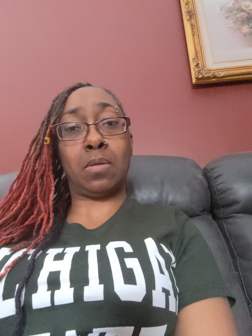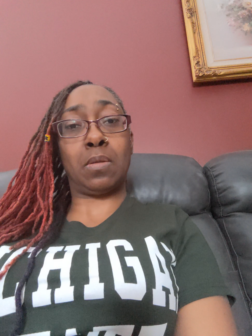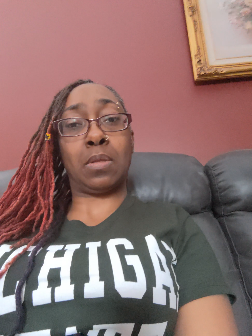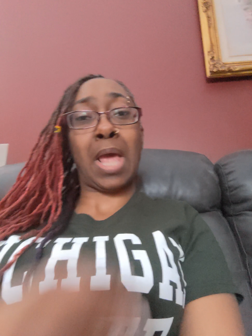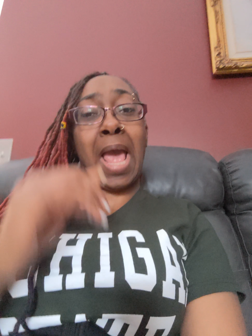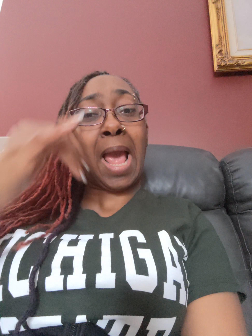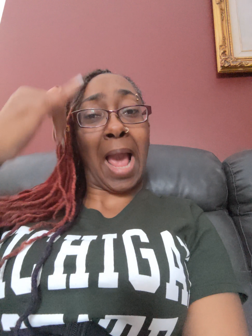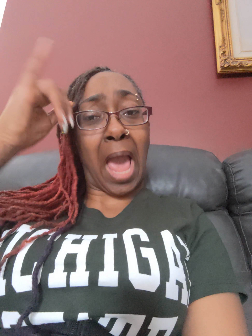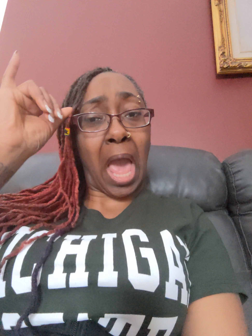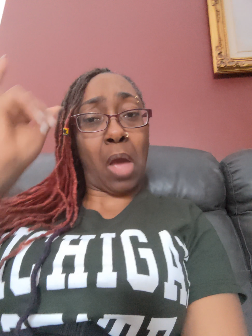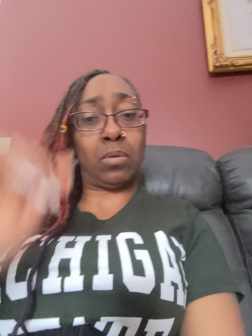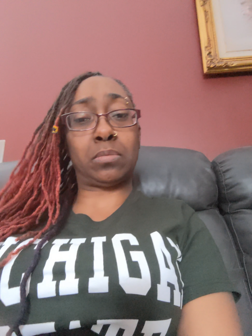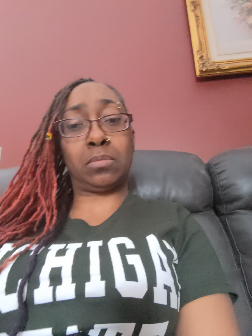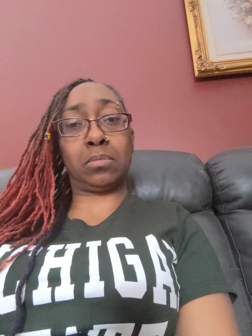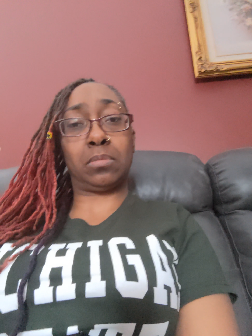cow